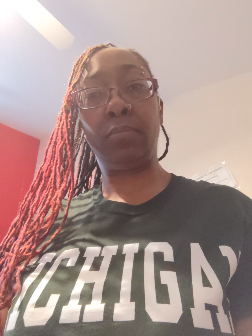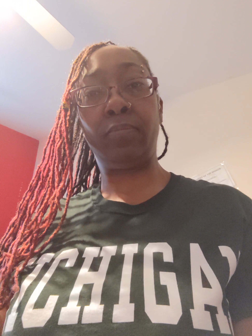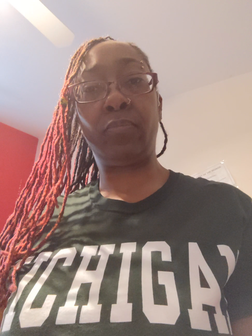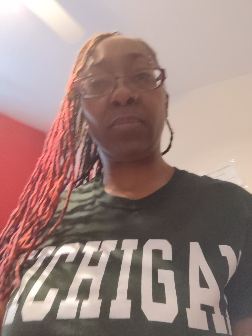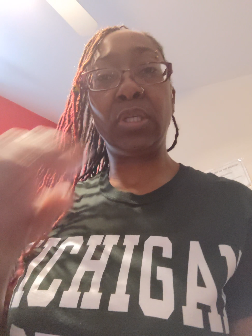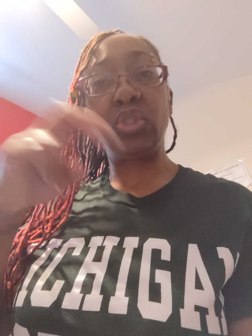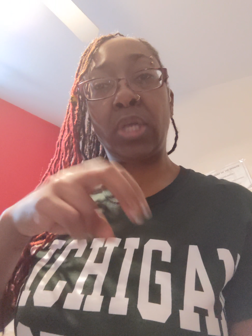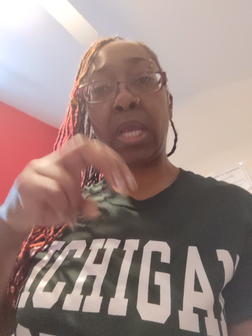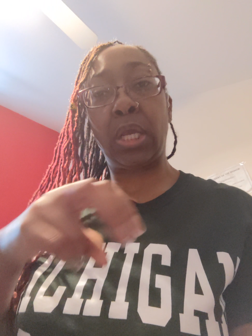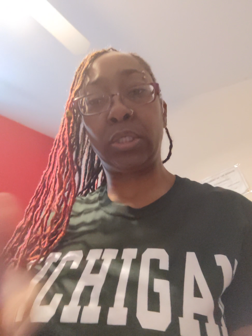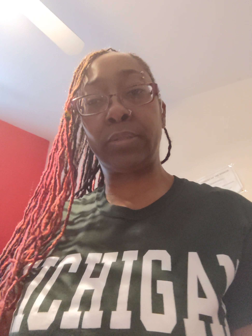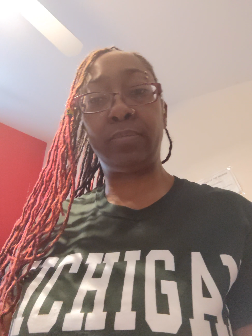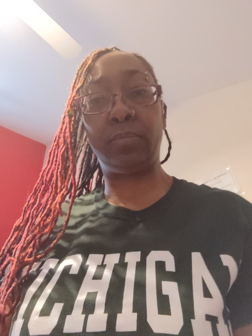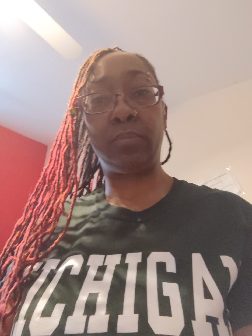chair